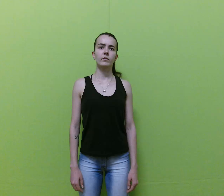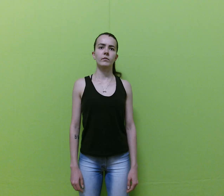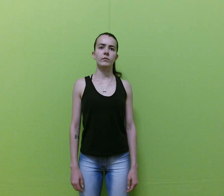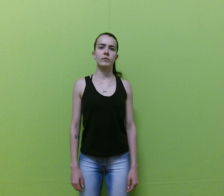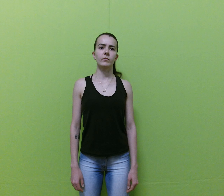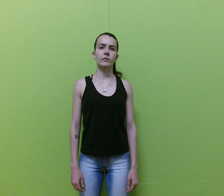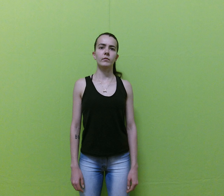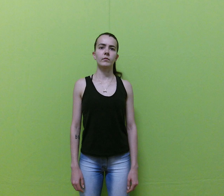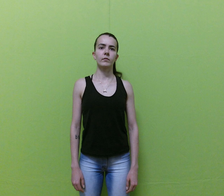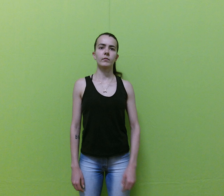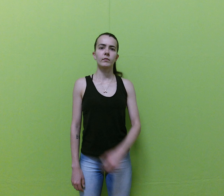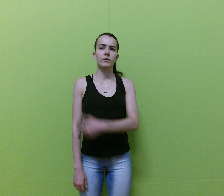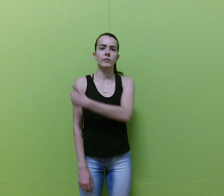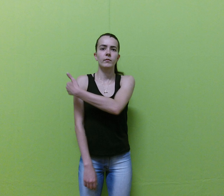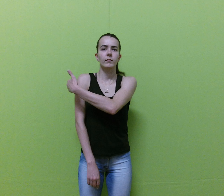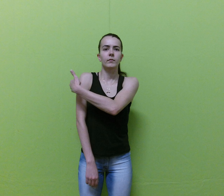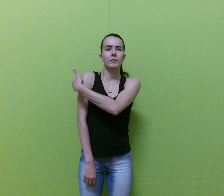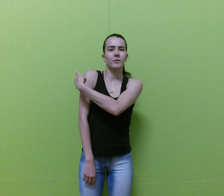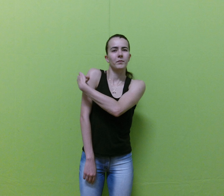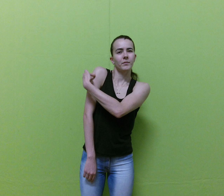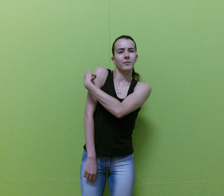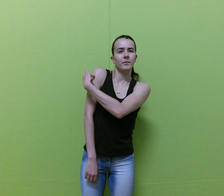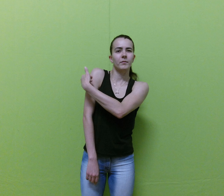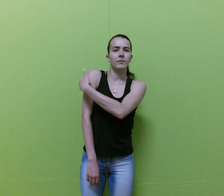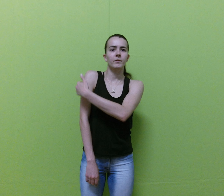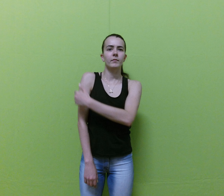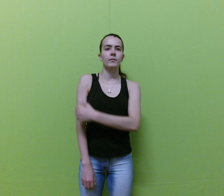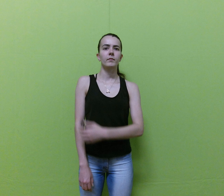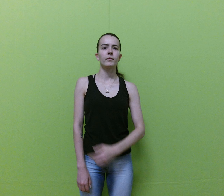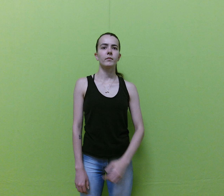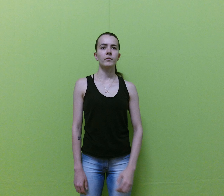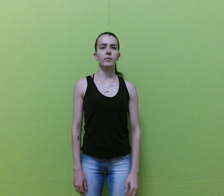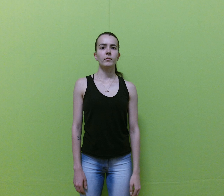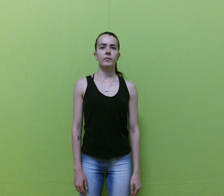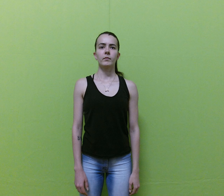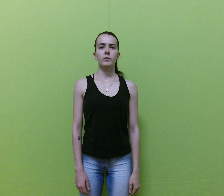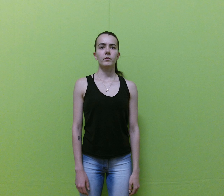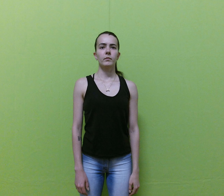vacina